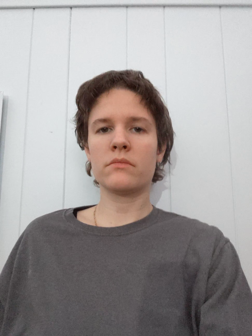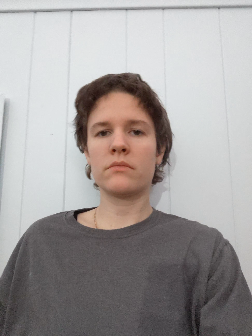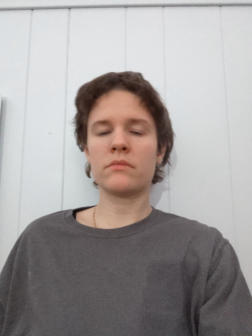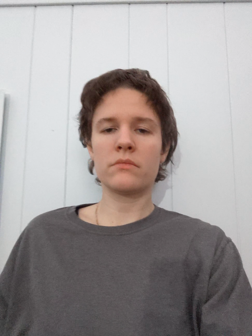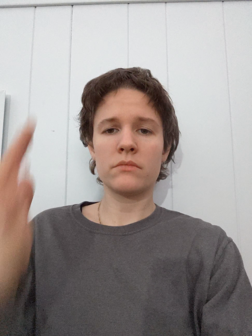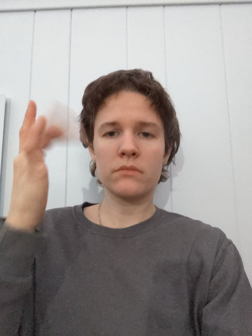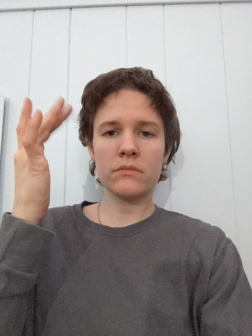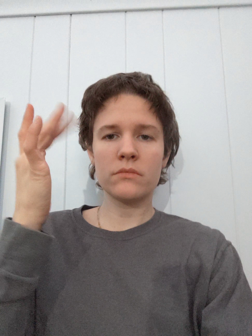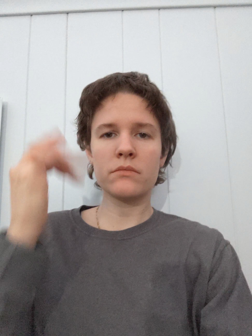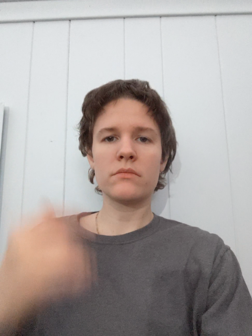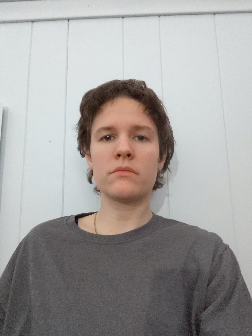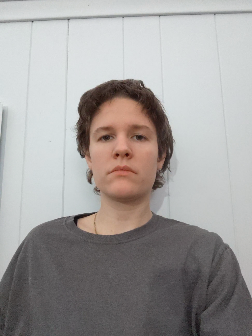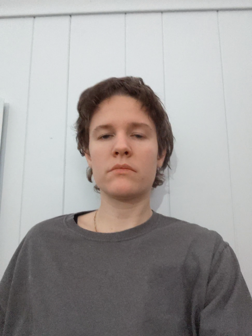why